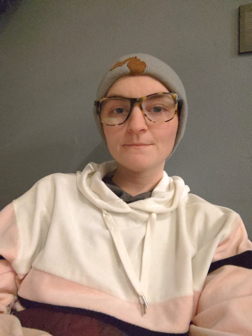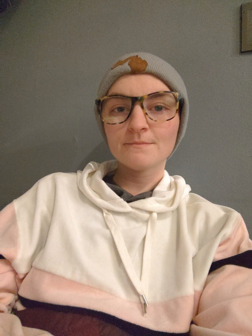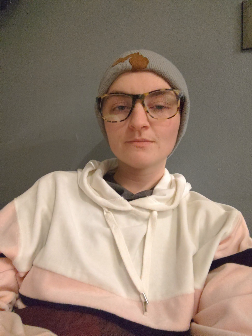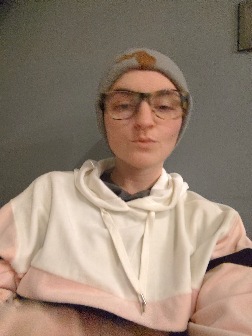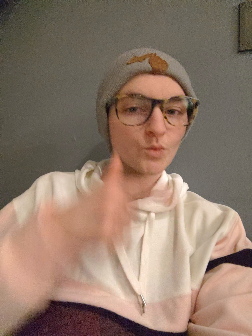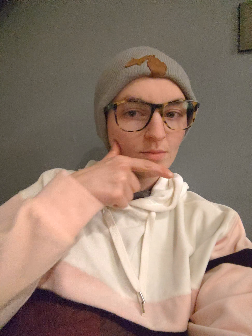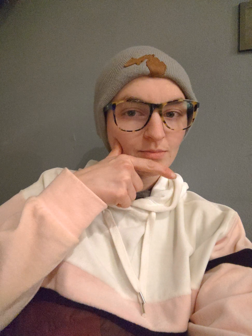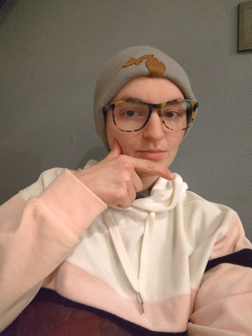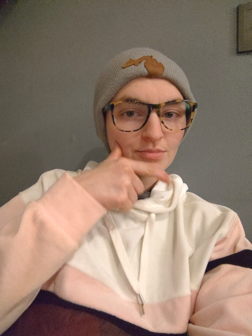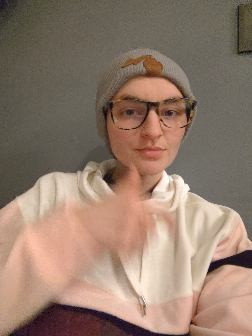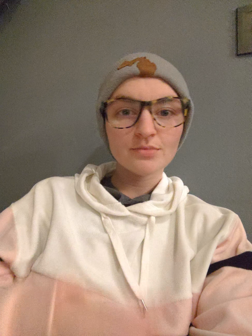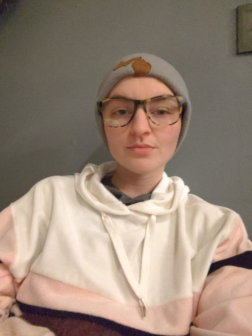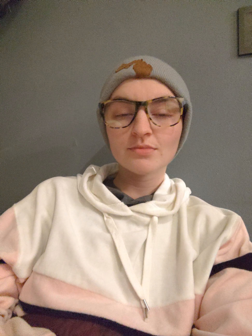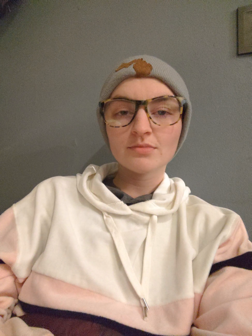radio